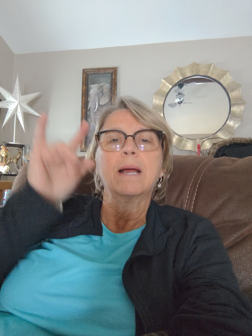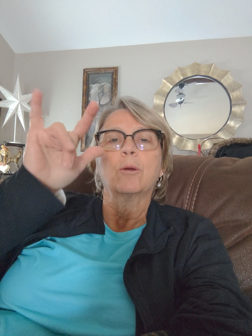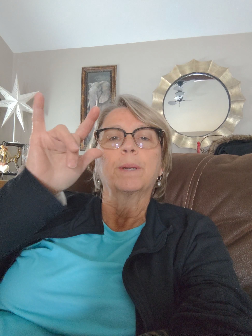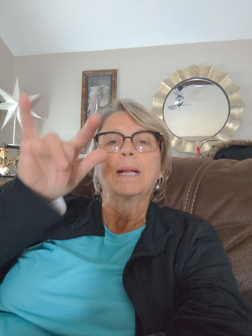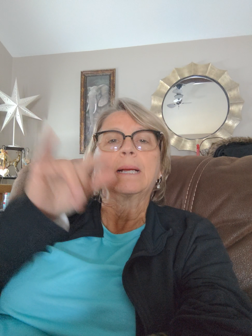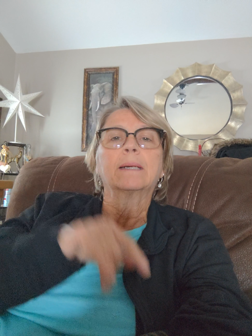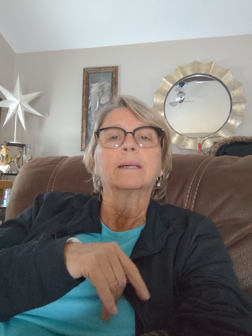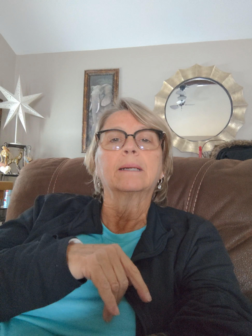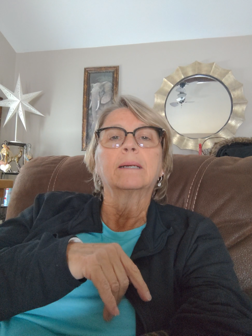airplane